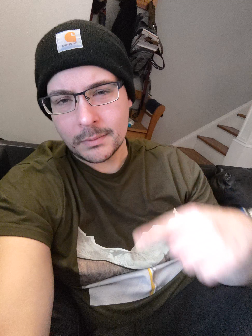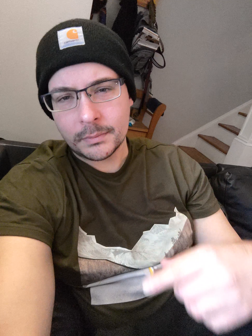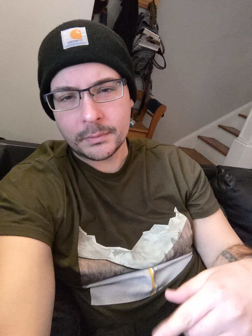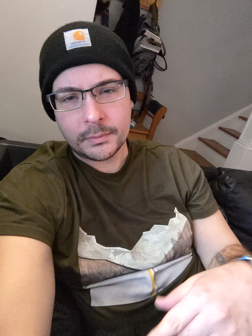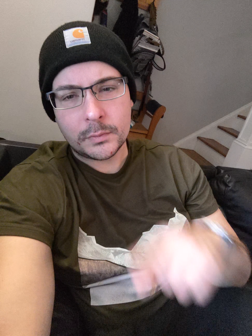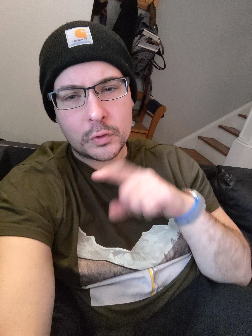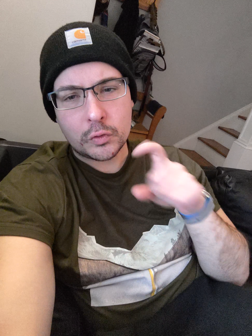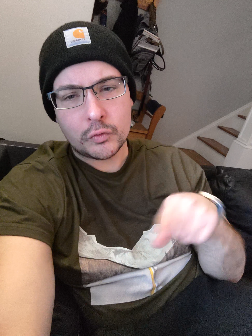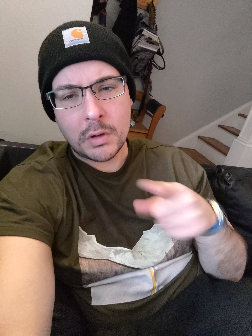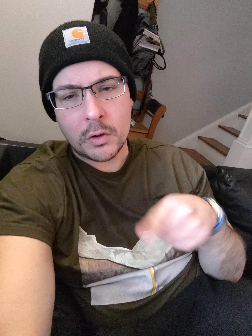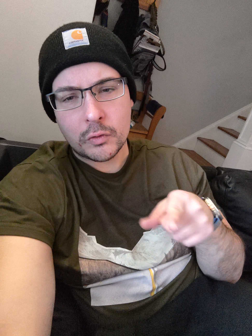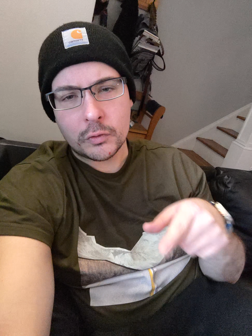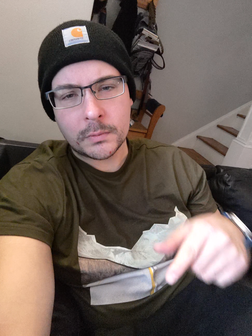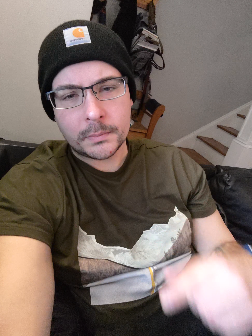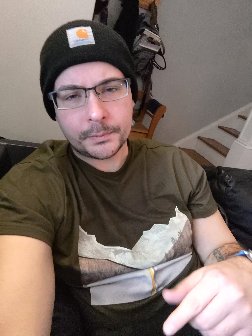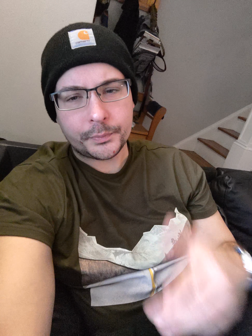dryer